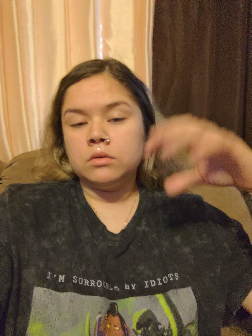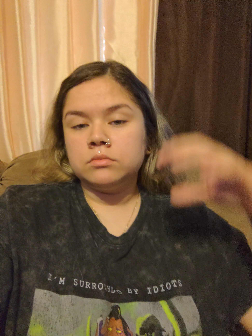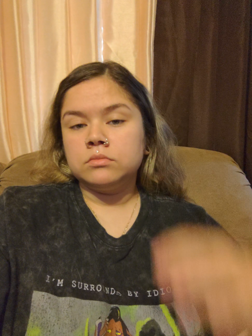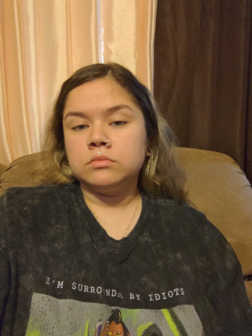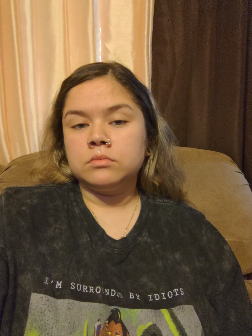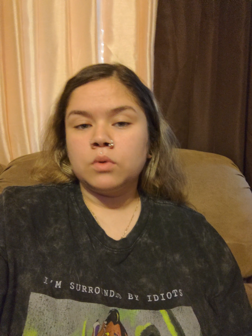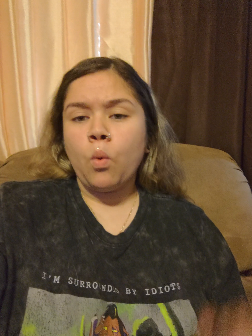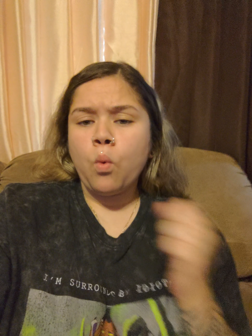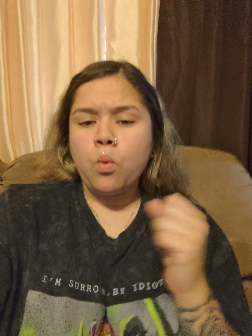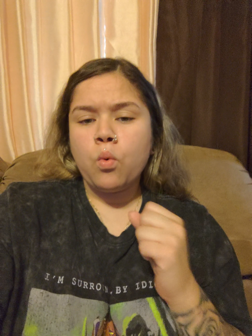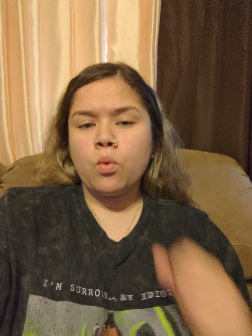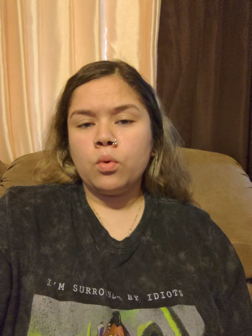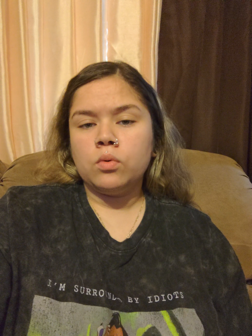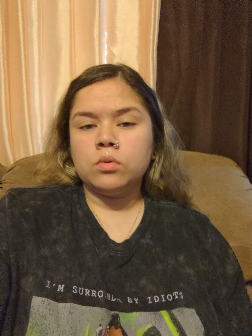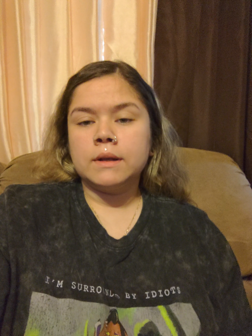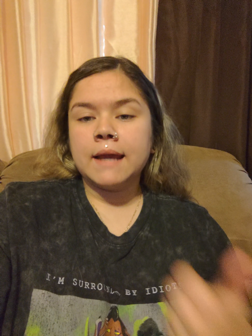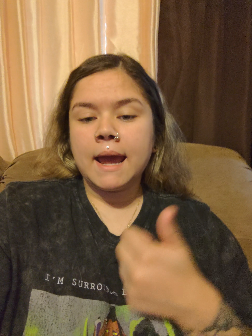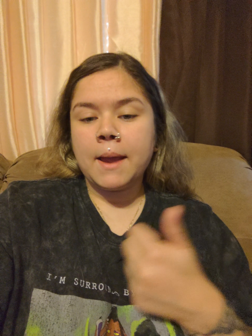cold